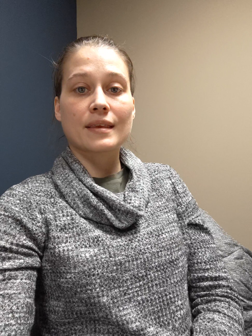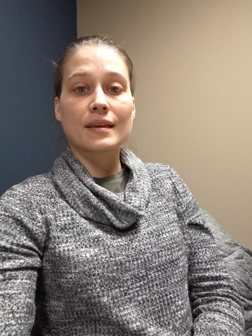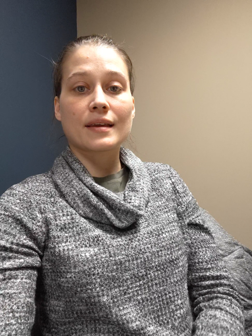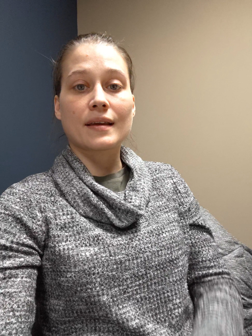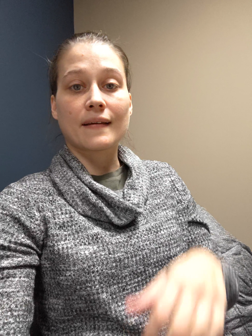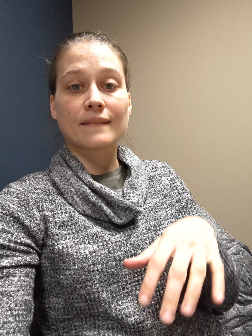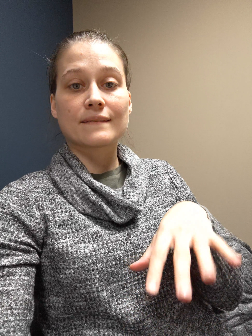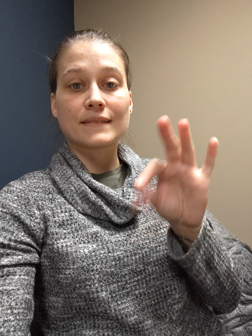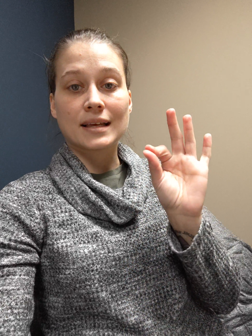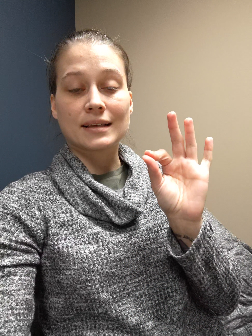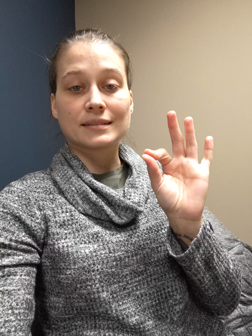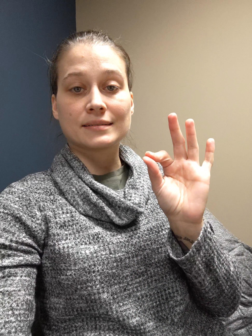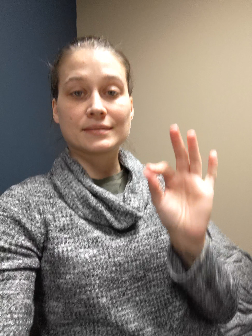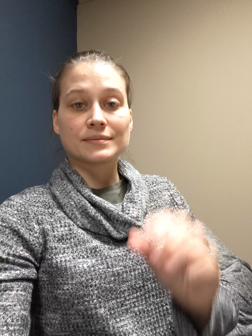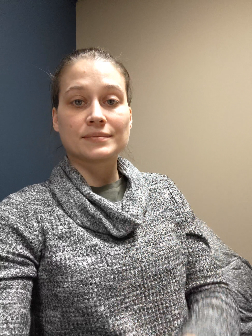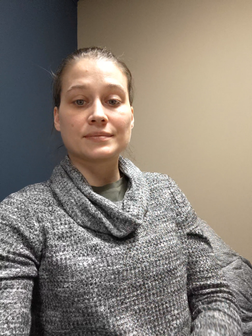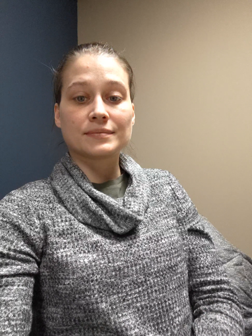find